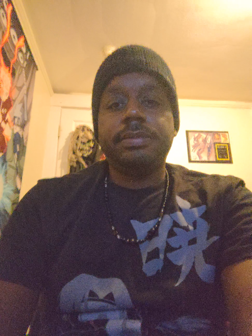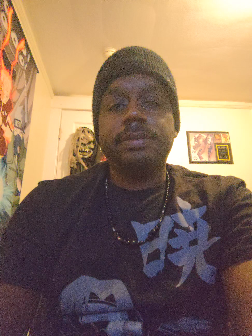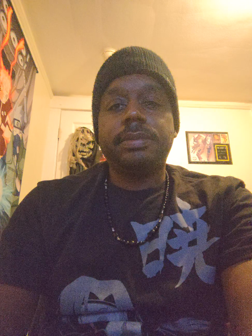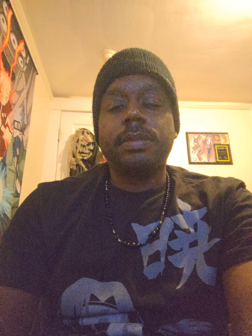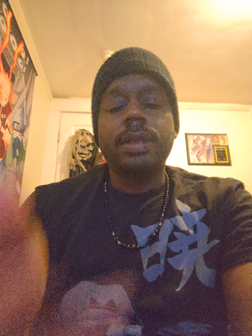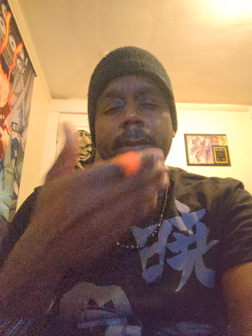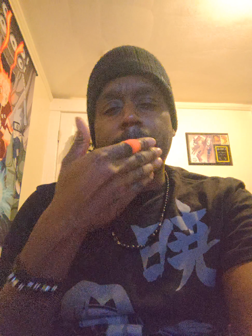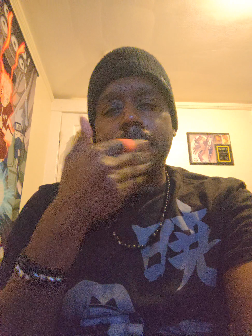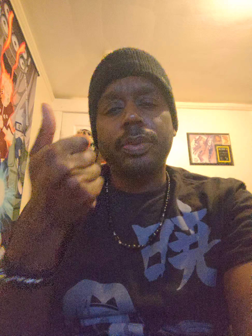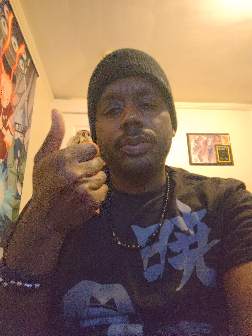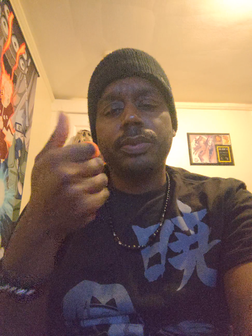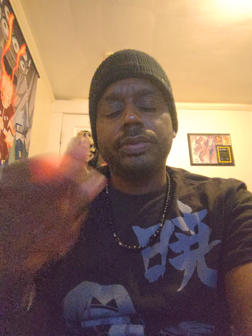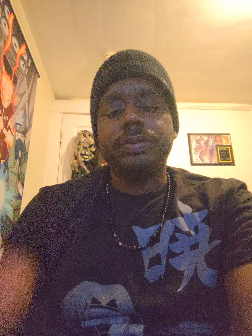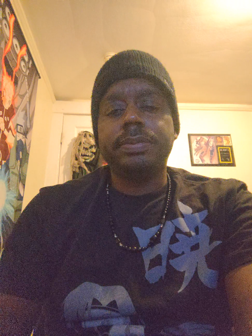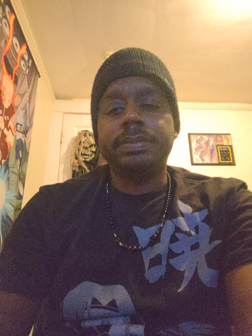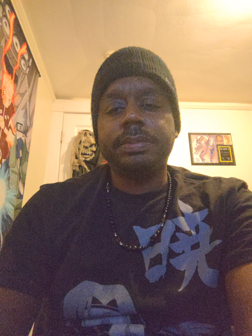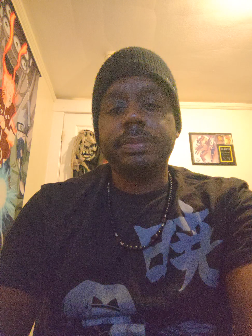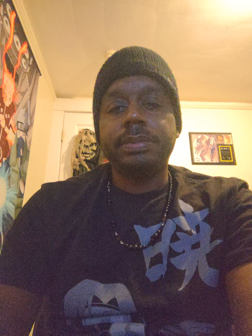better